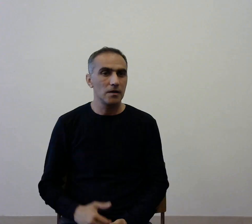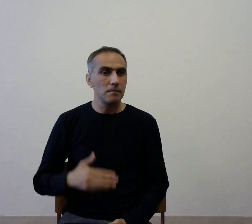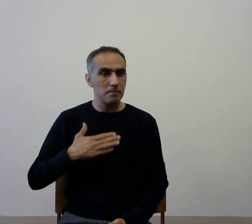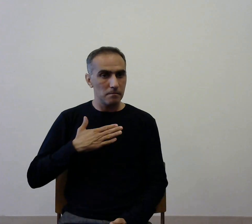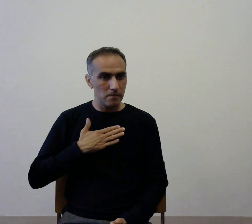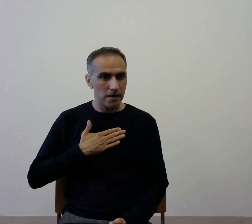mən